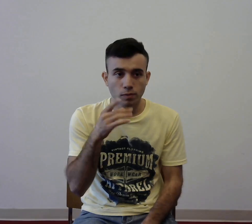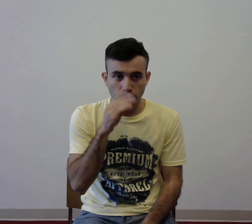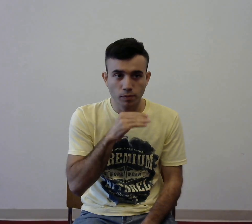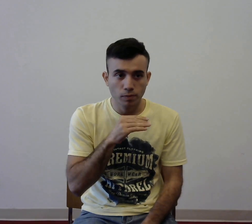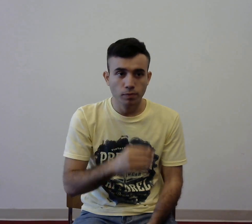bilər